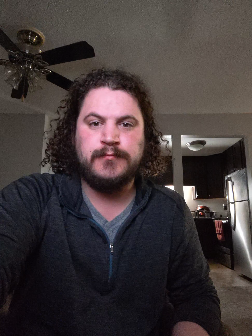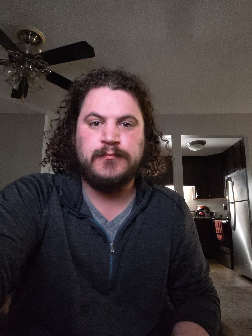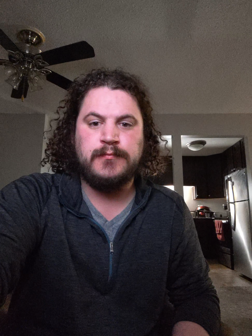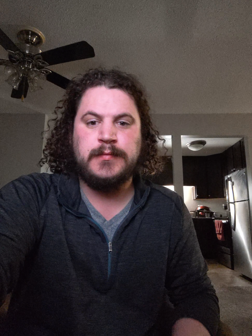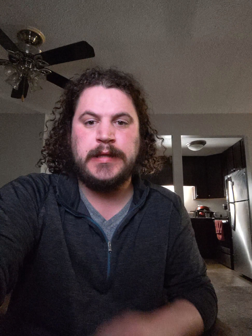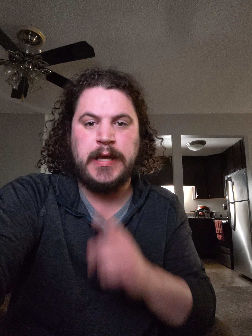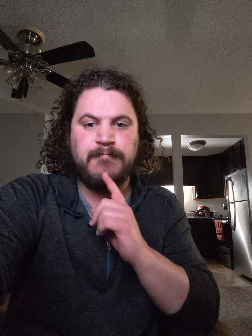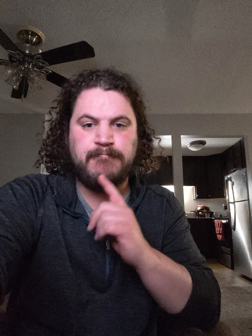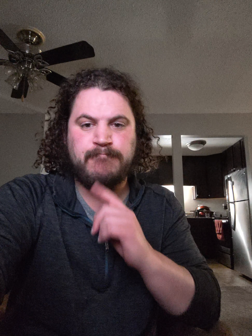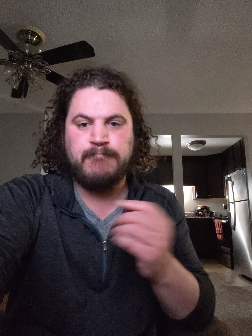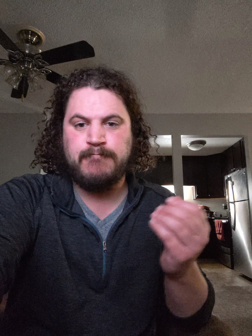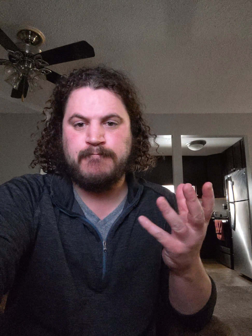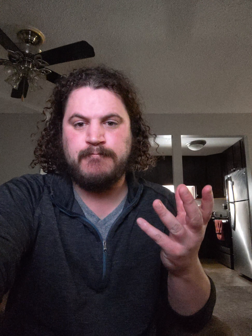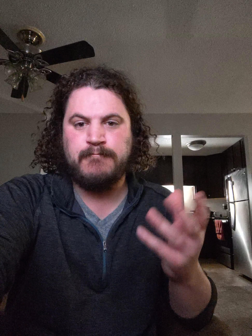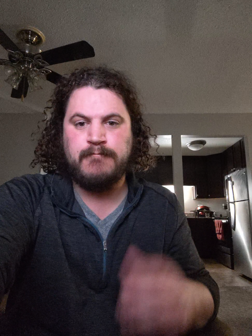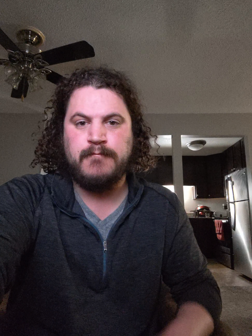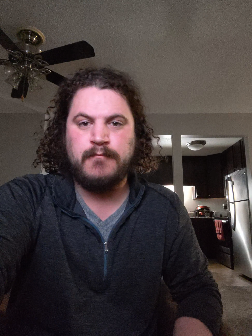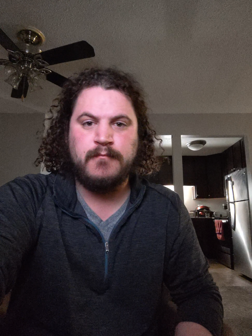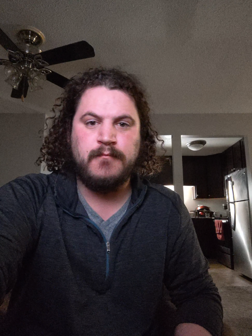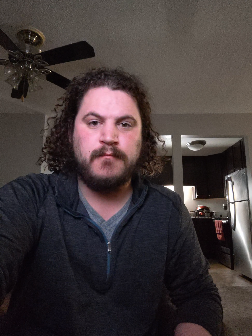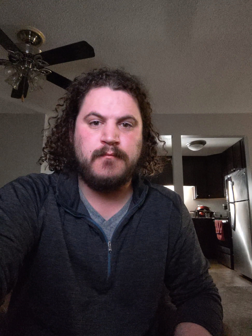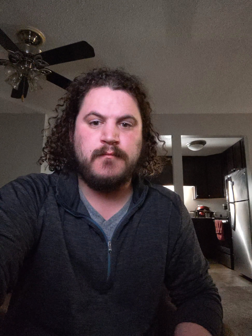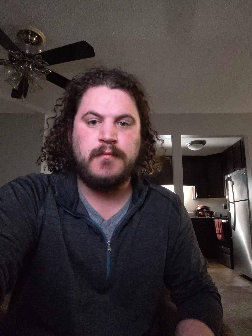lamp